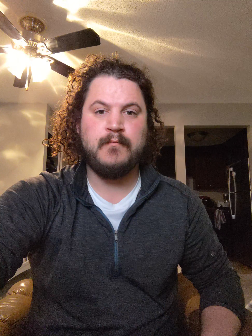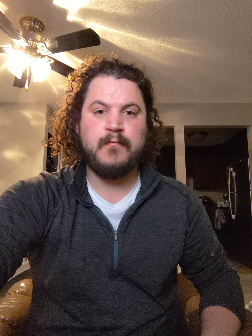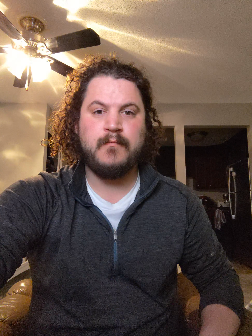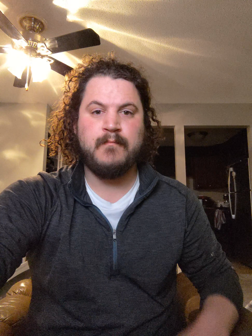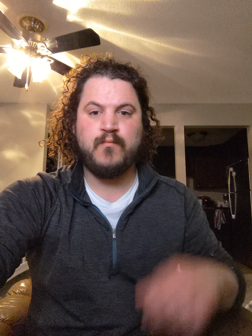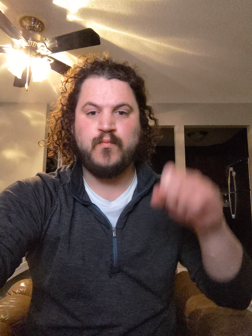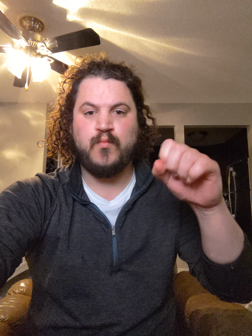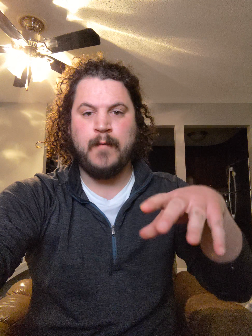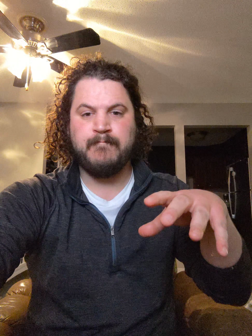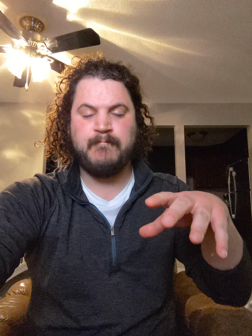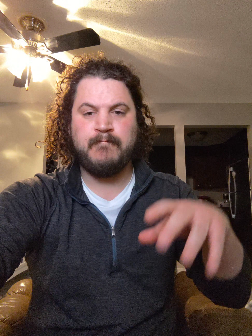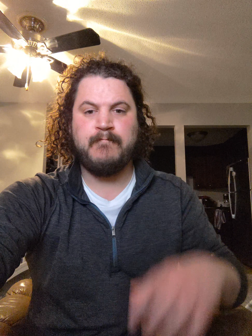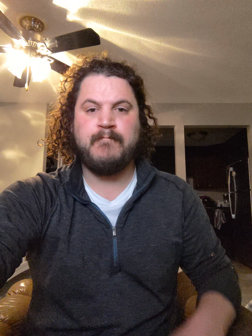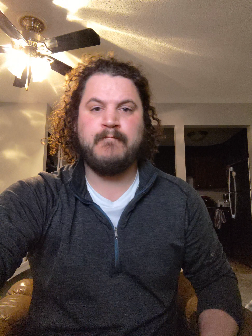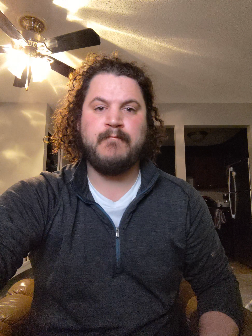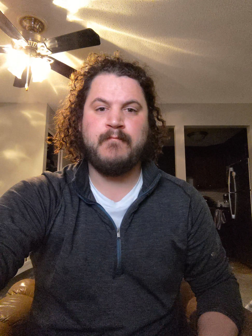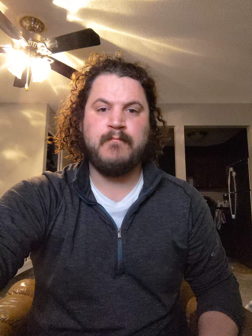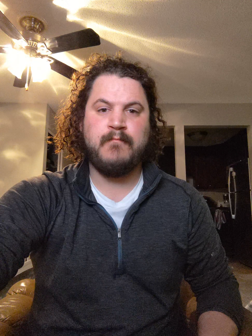drop